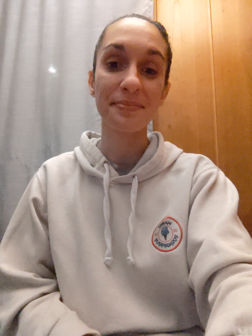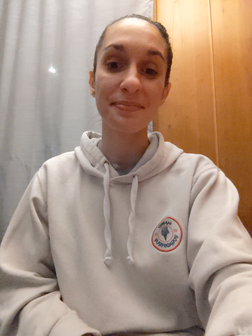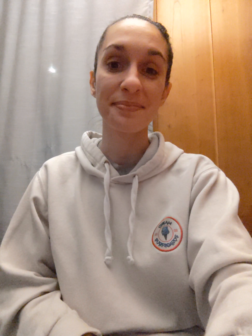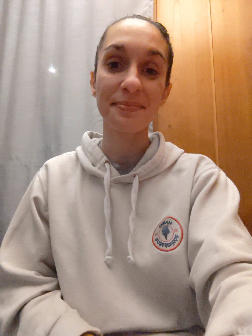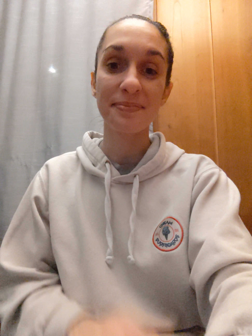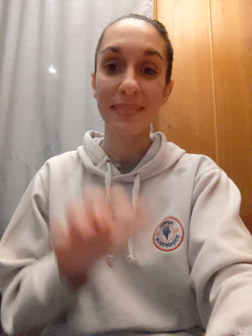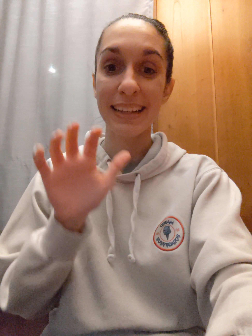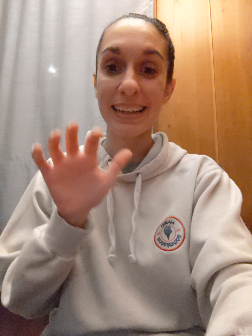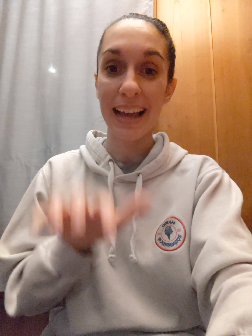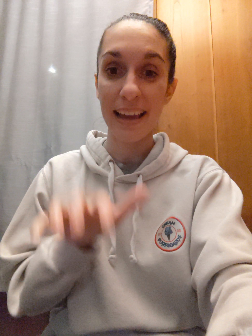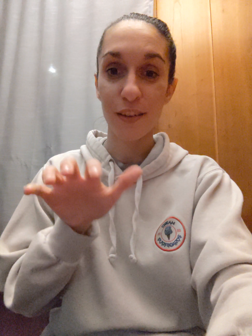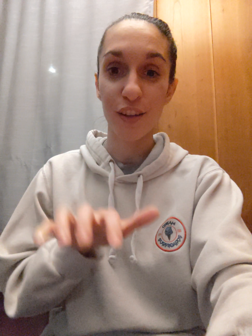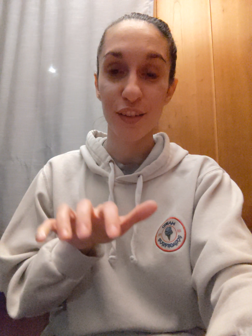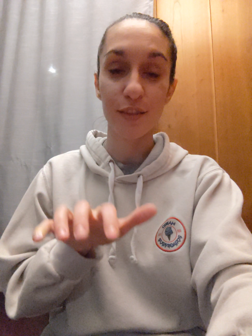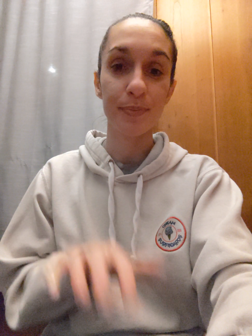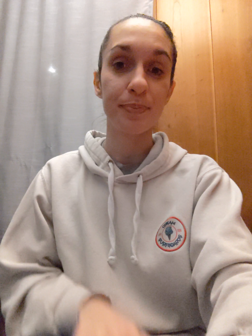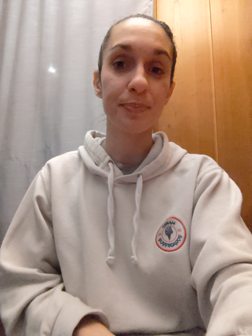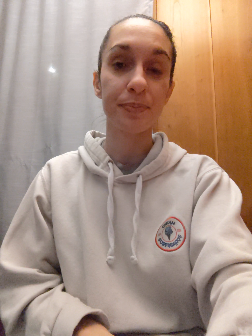alligator